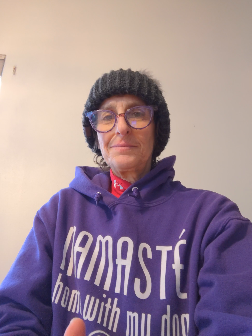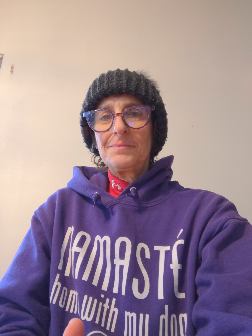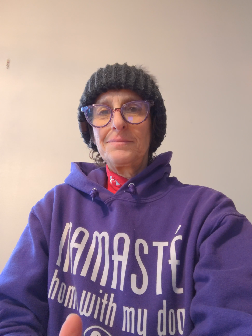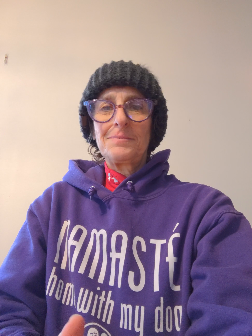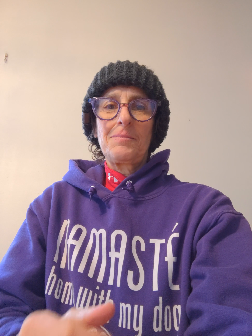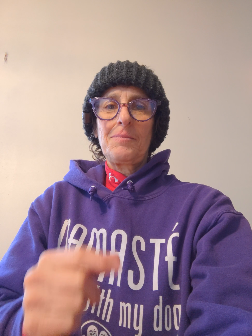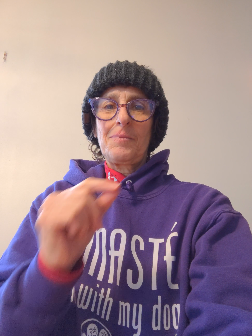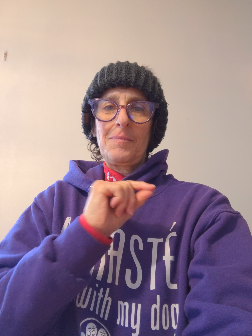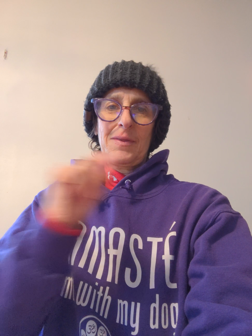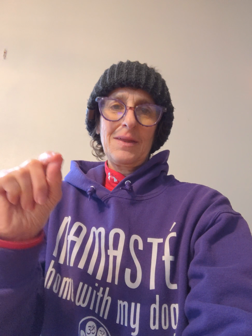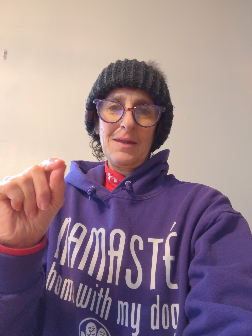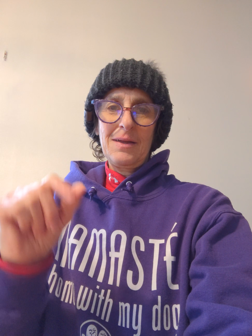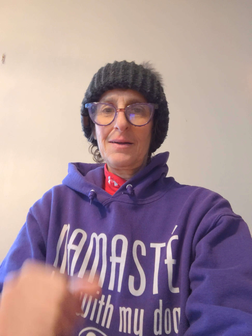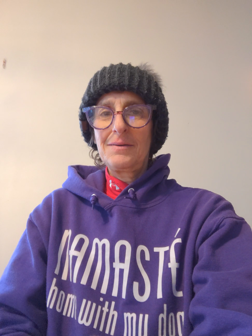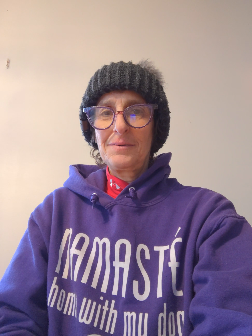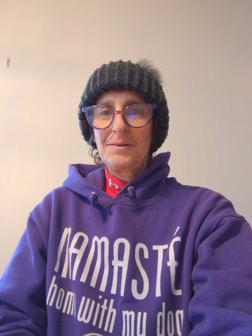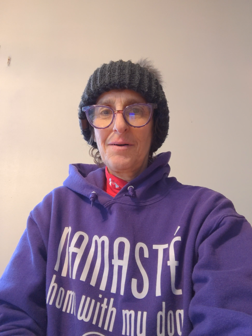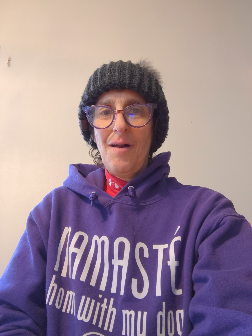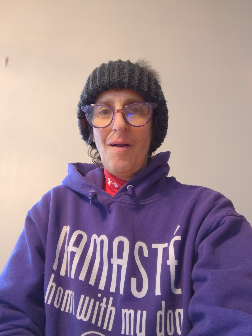pen